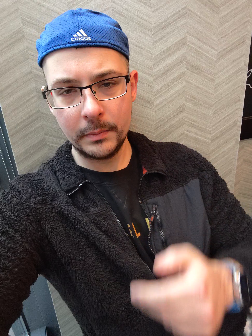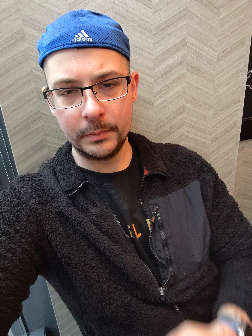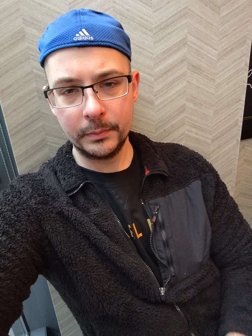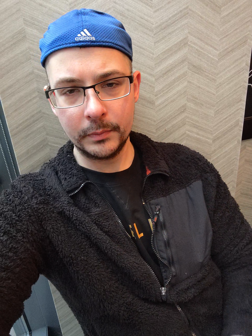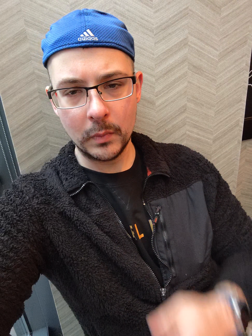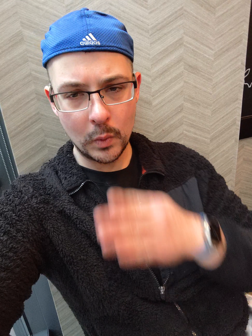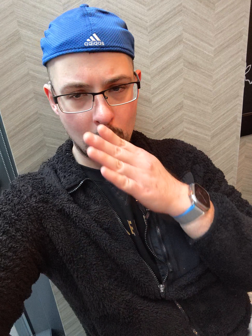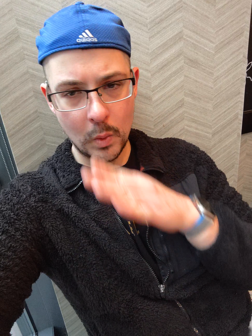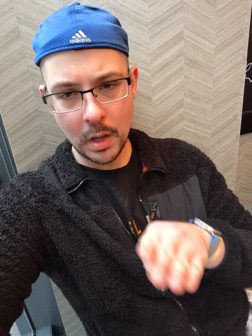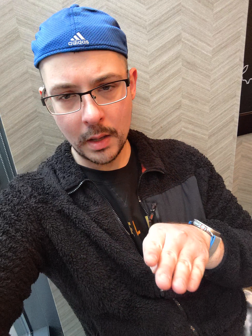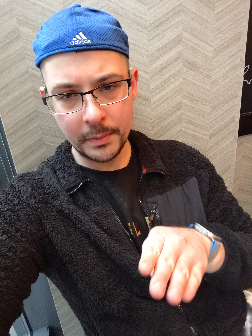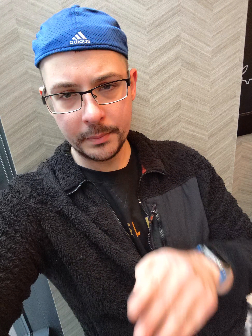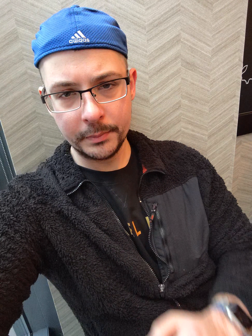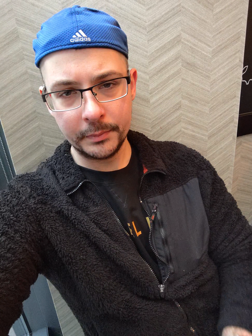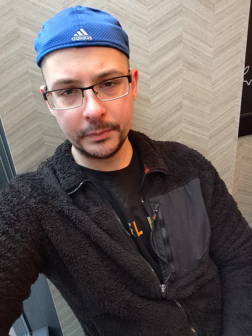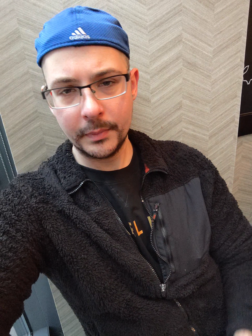quiet